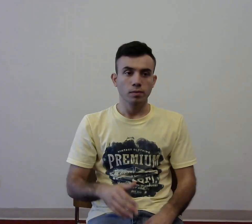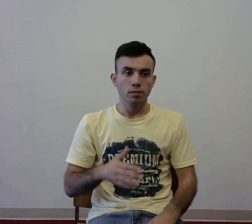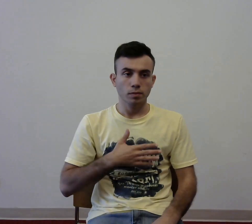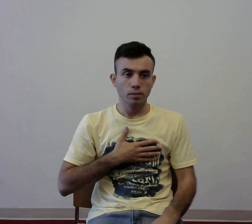mən